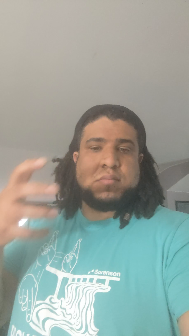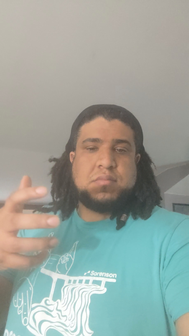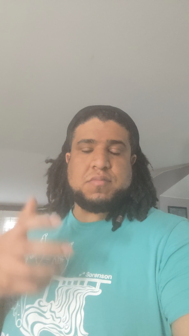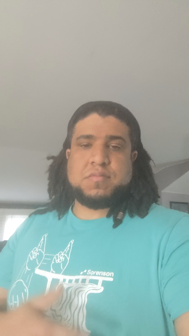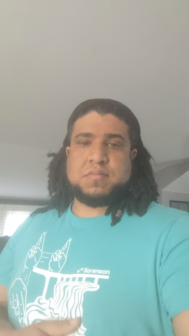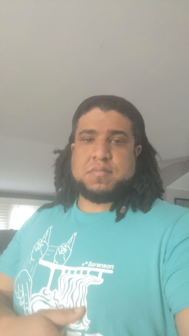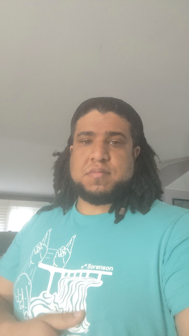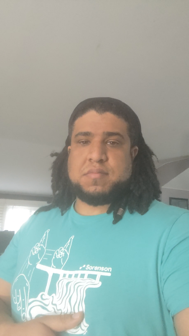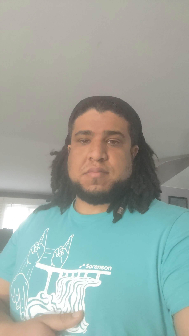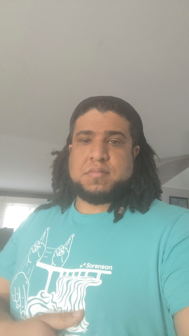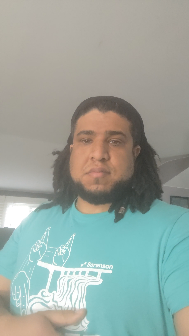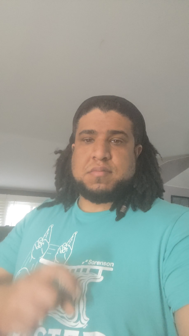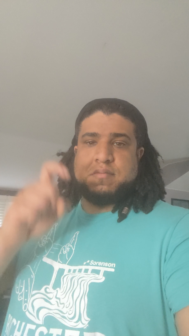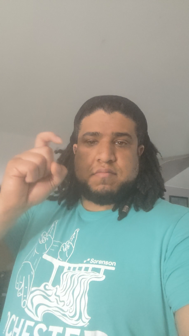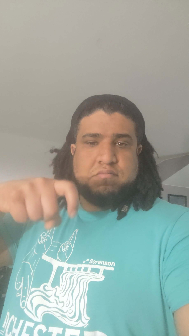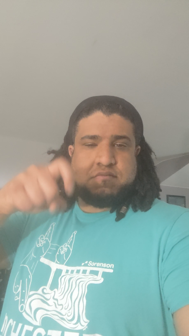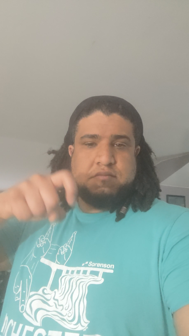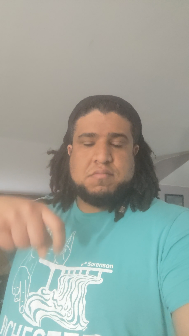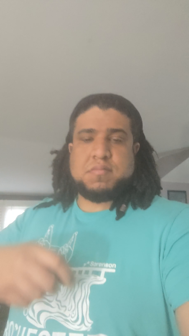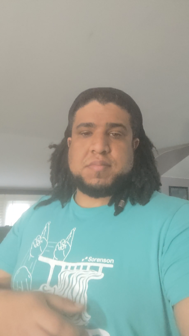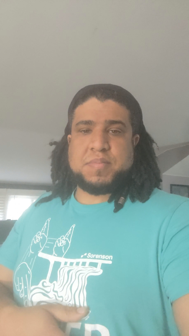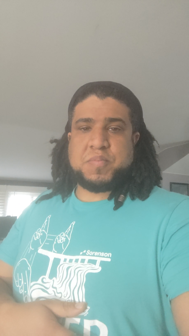need